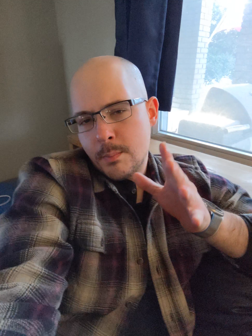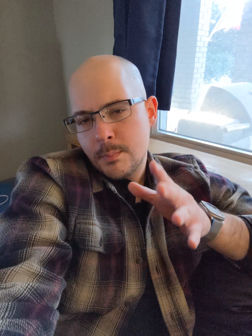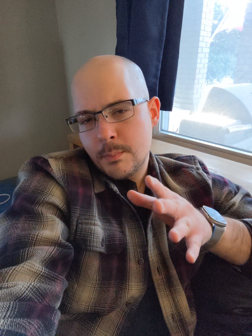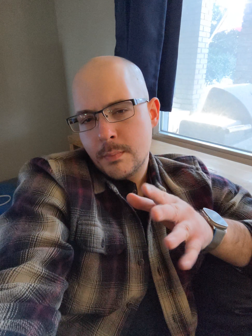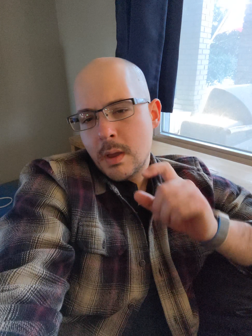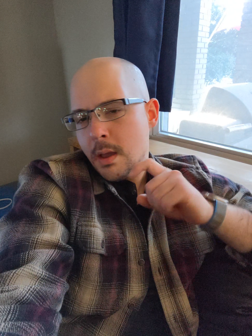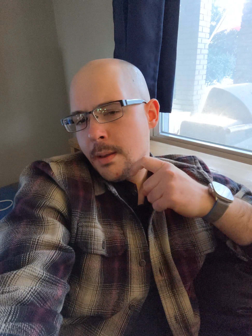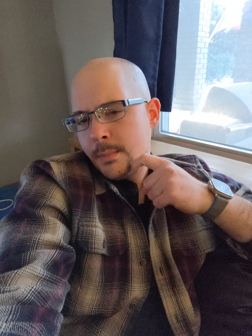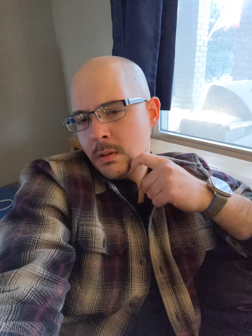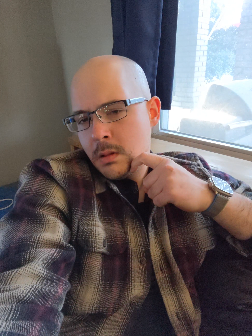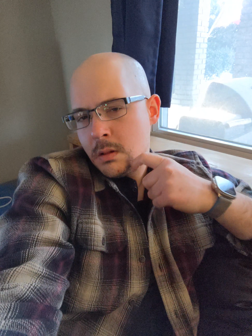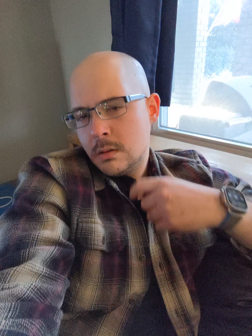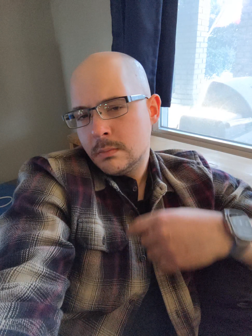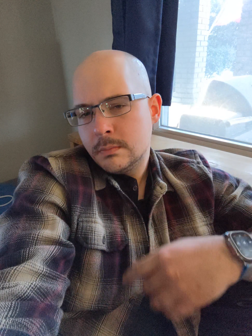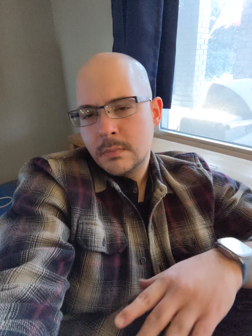apple